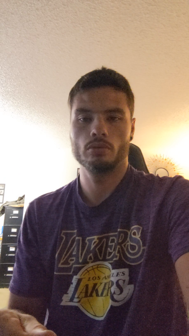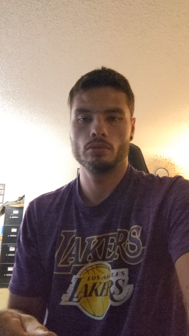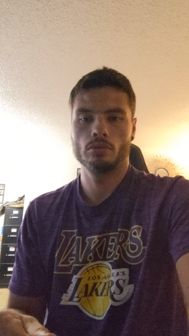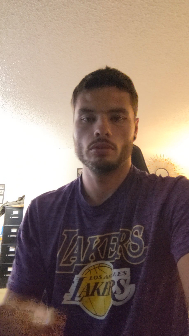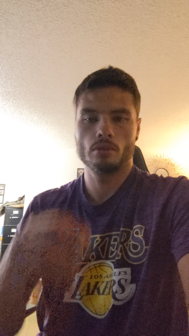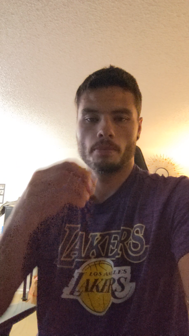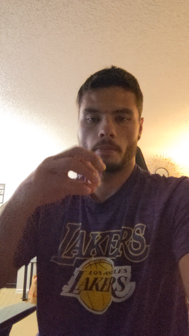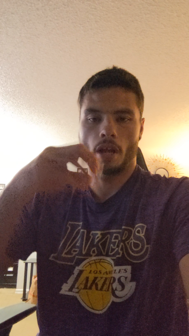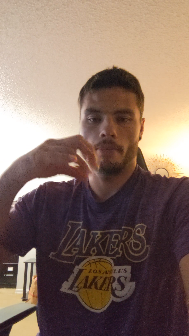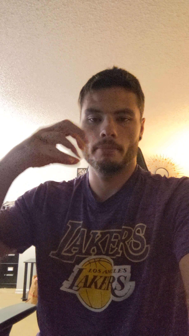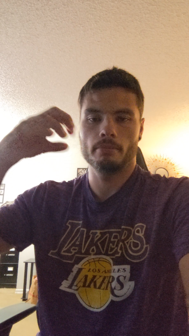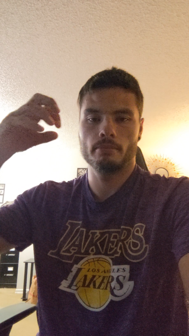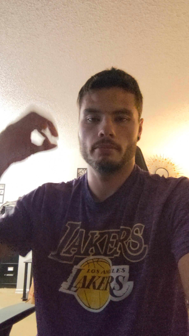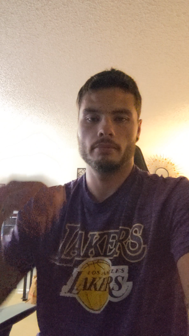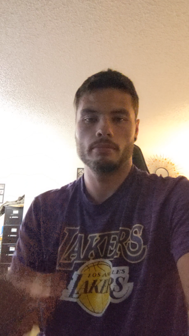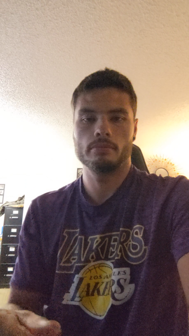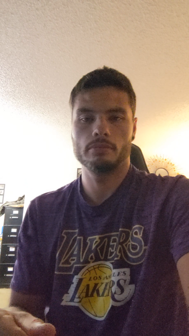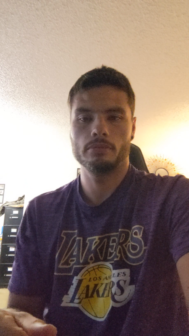bubbles